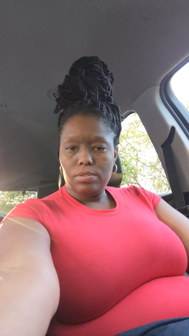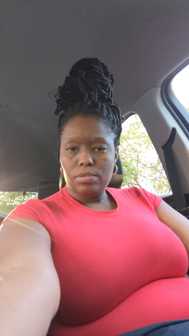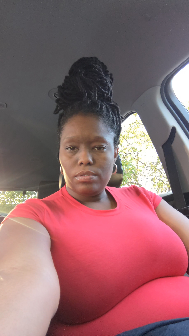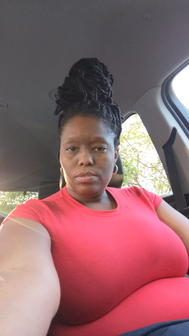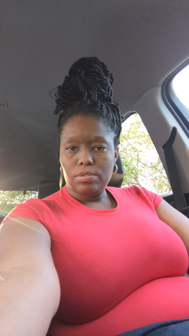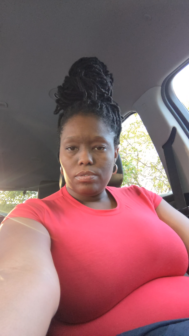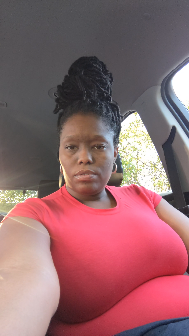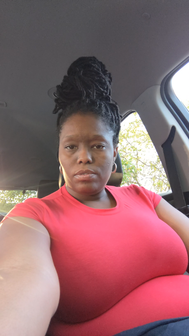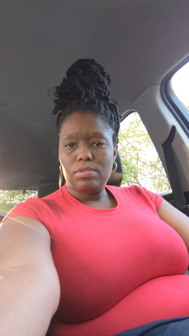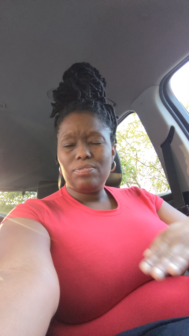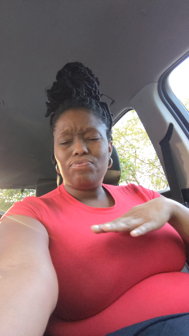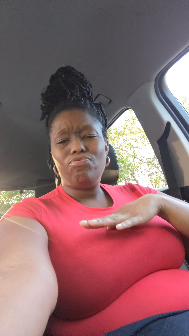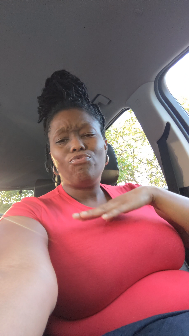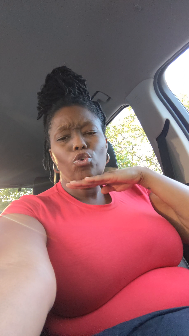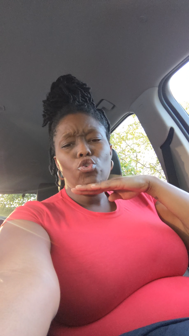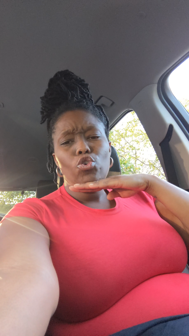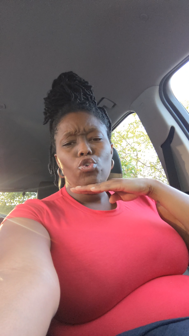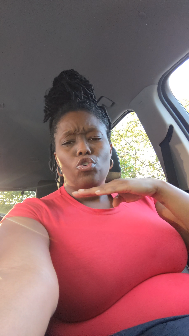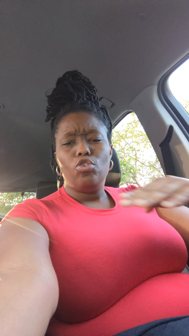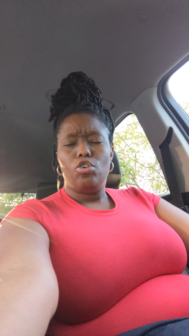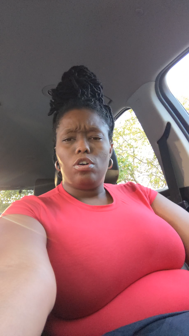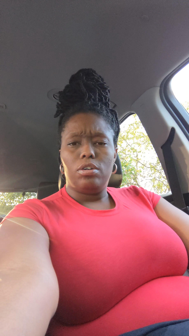full